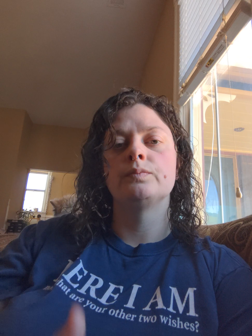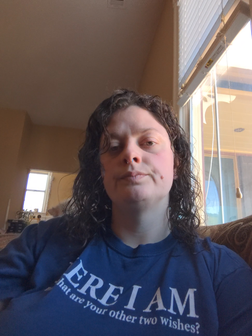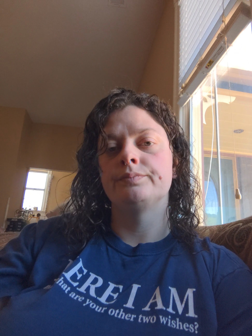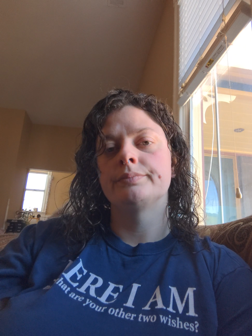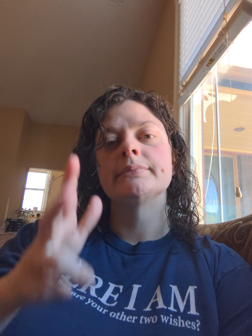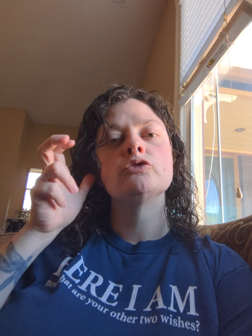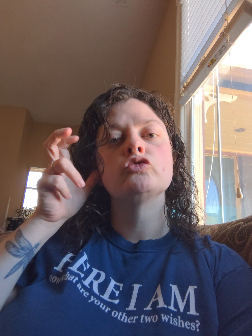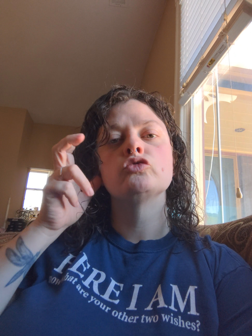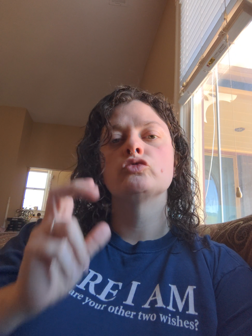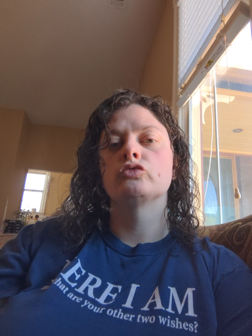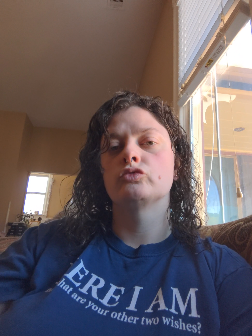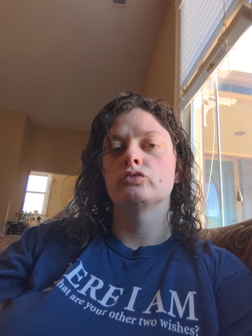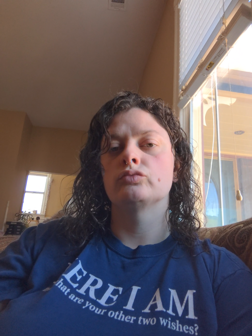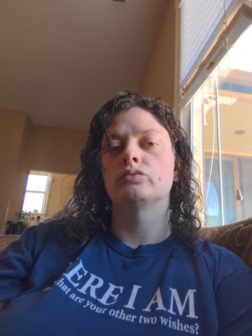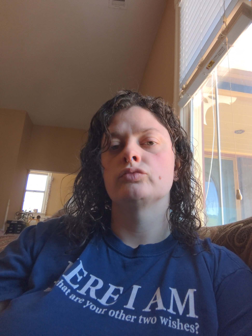ear